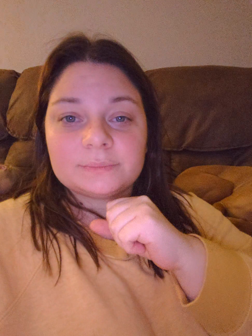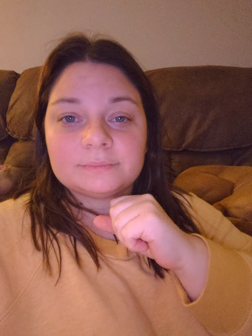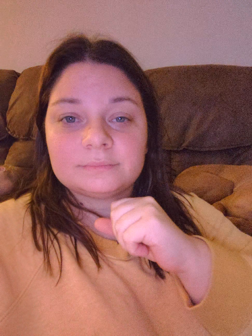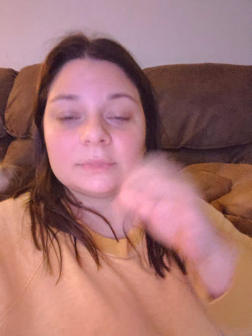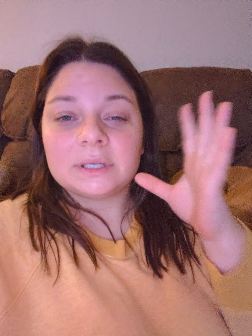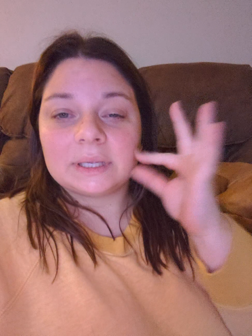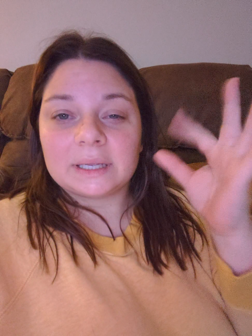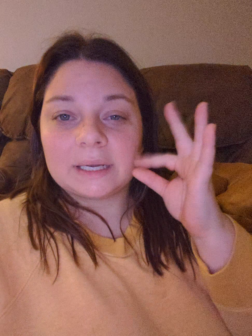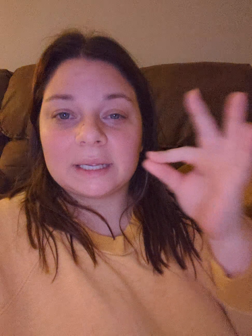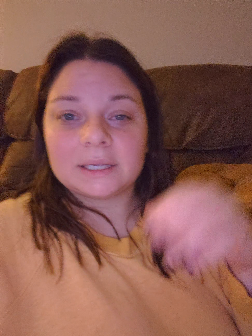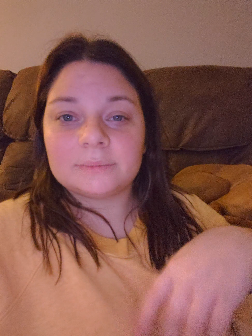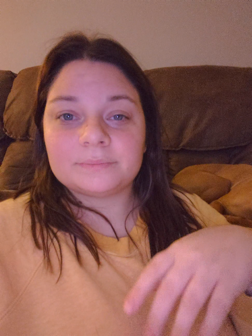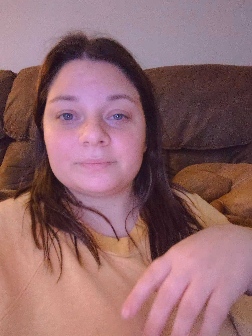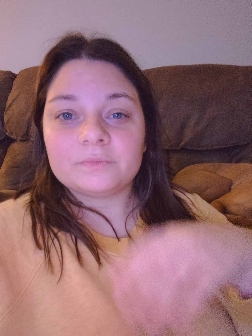kitty